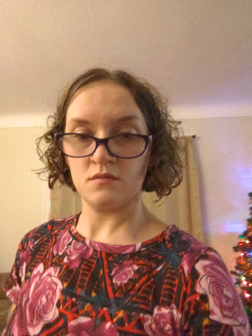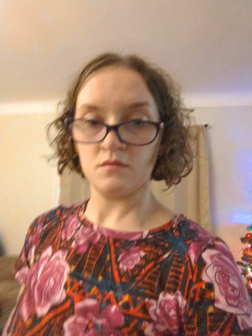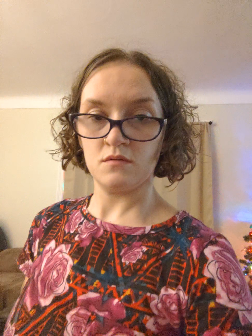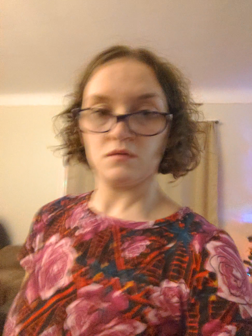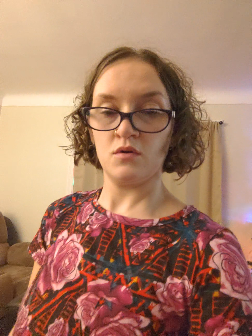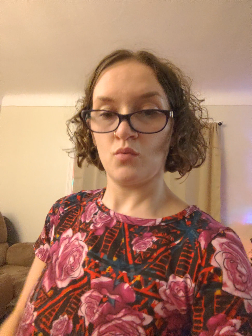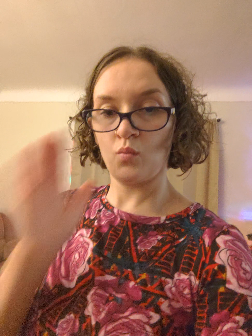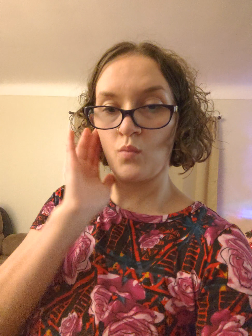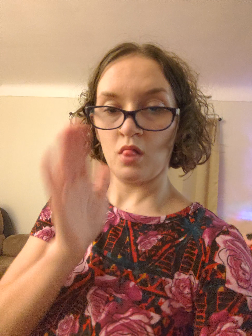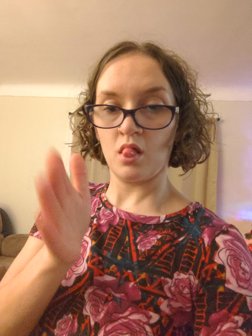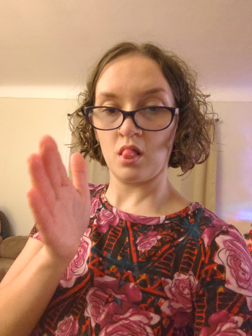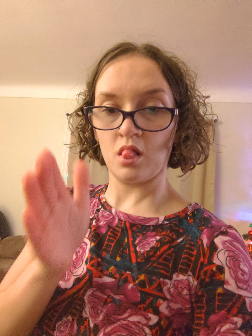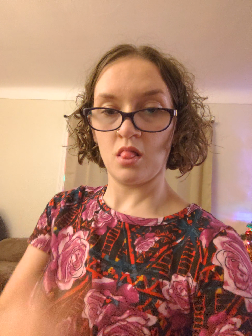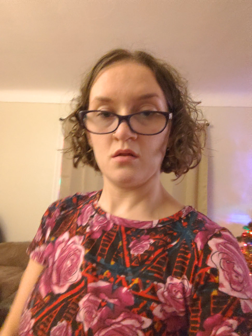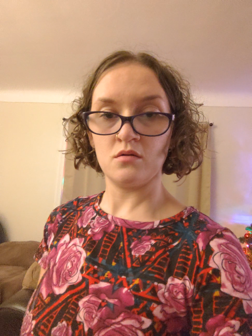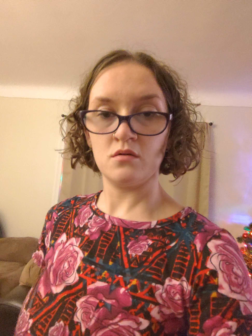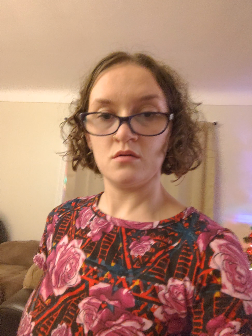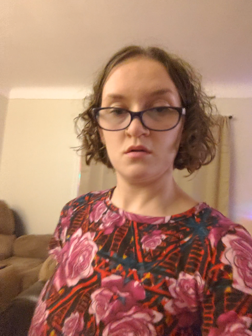will